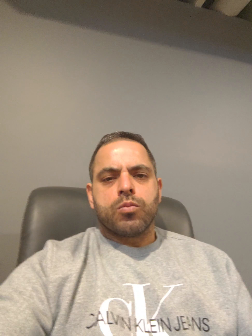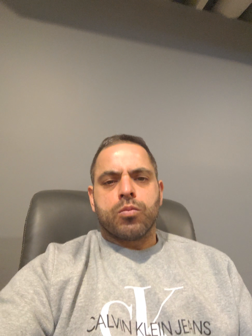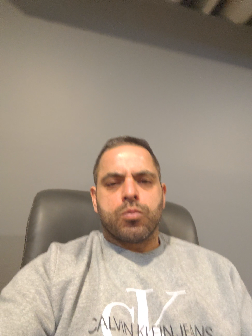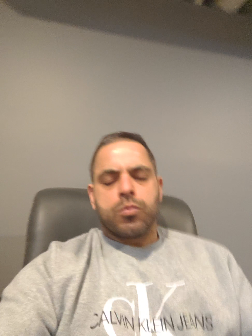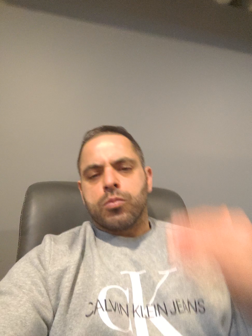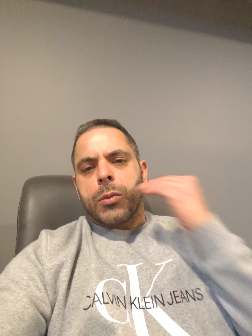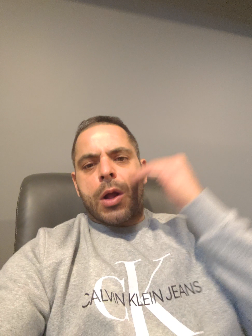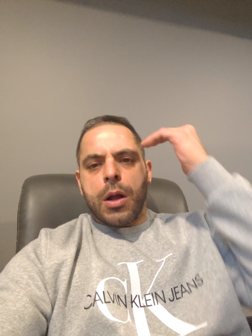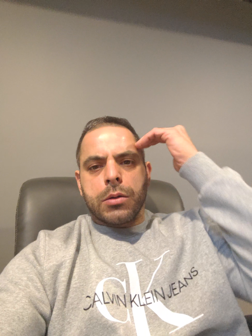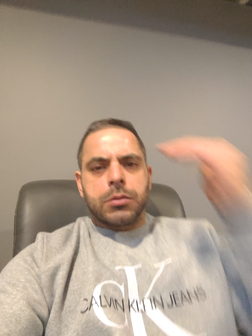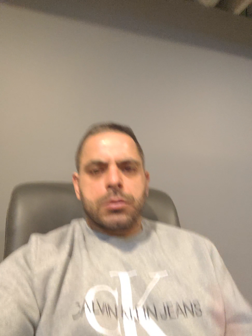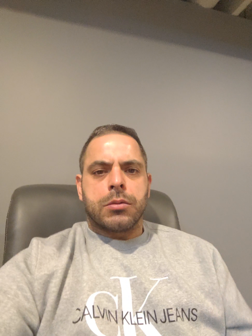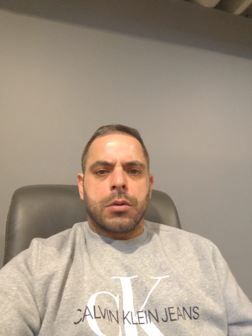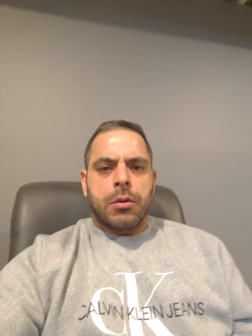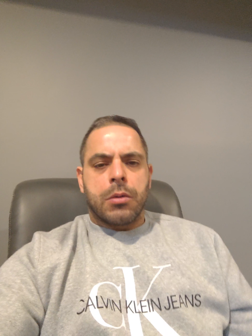head